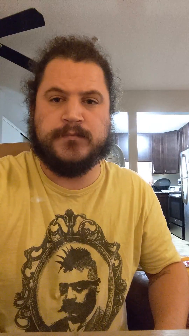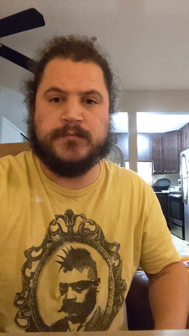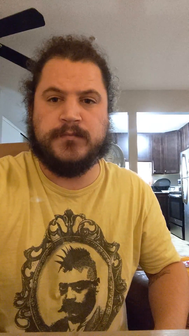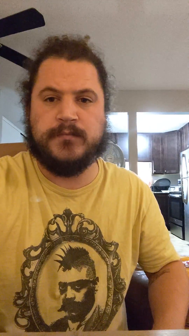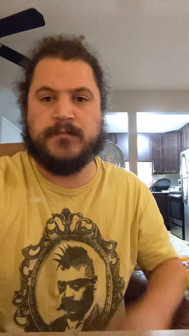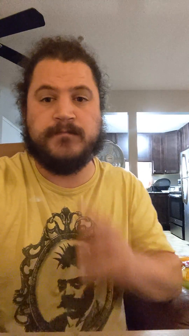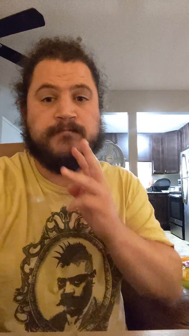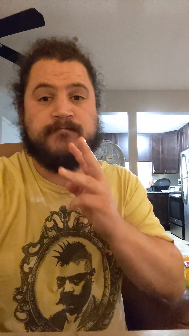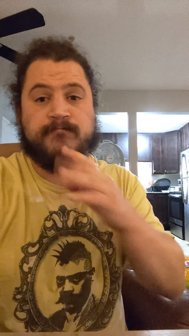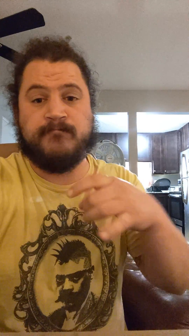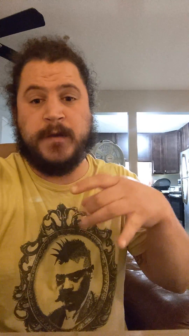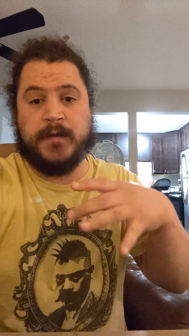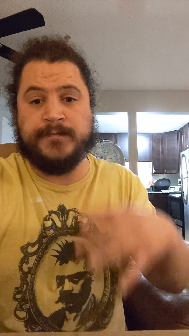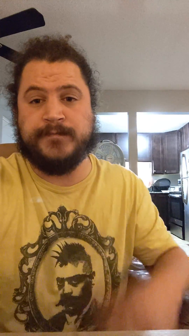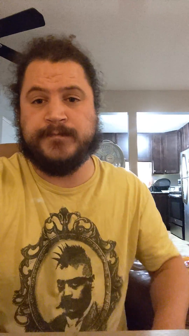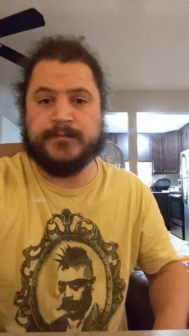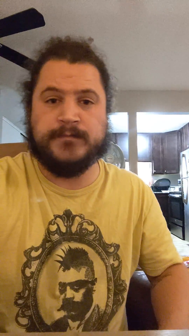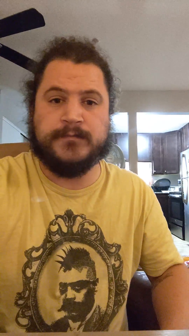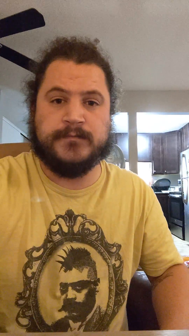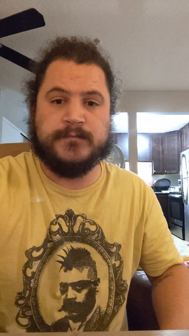melon